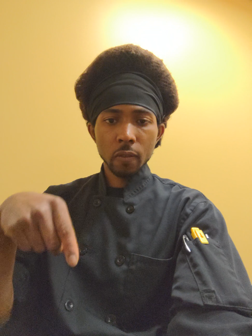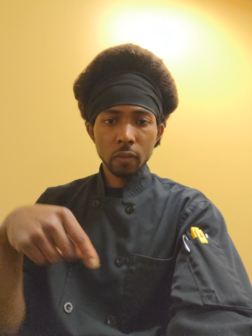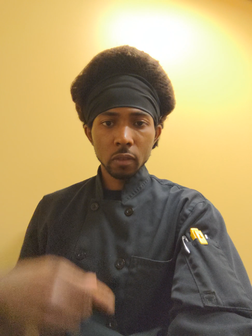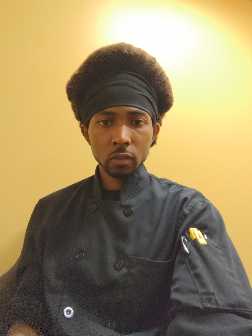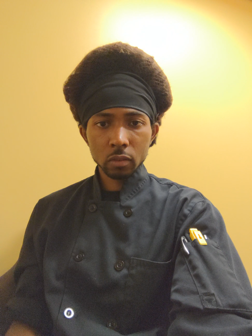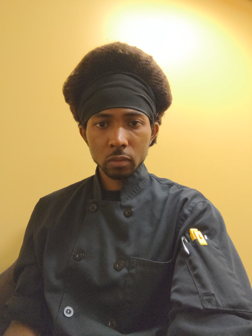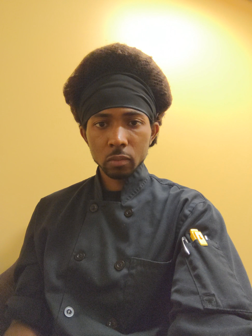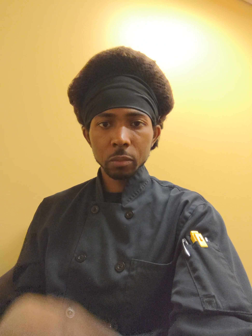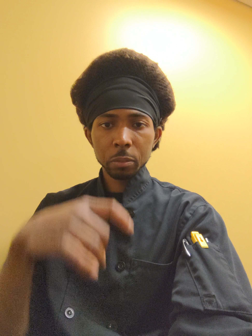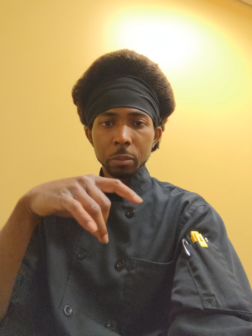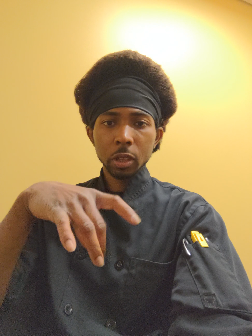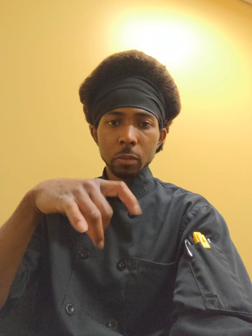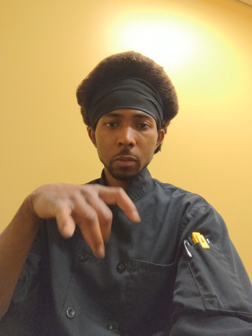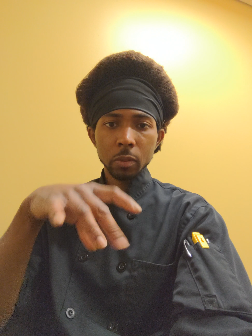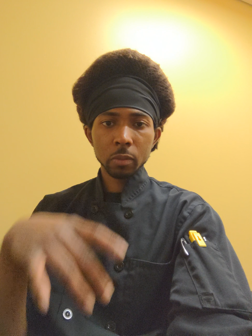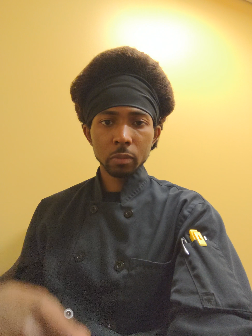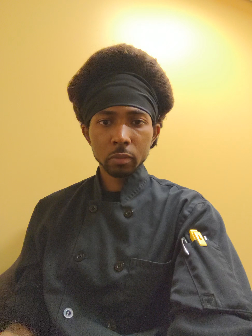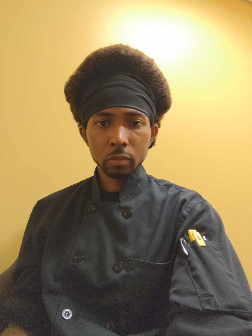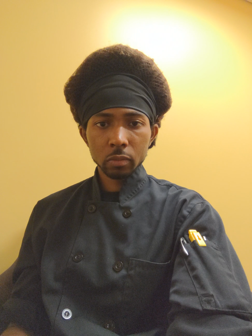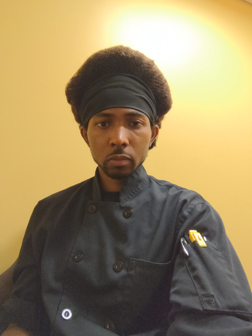pumpkin